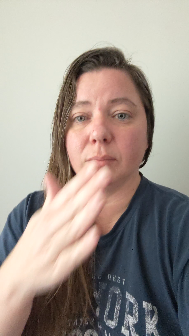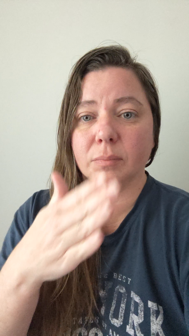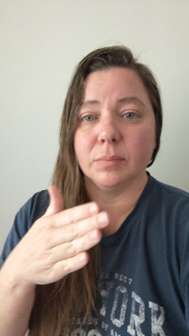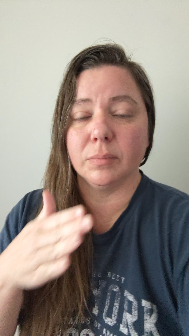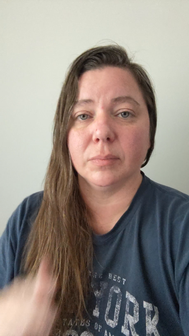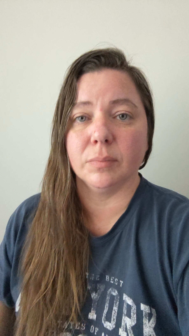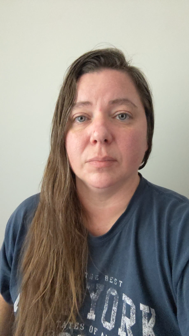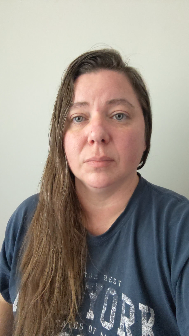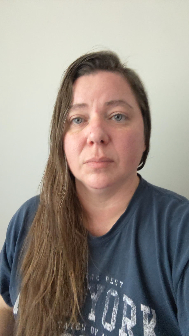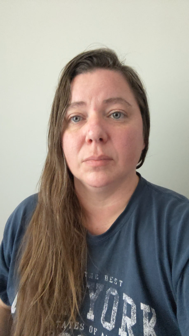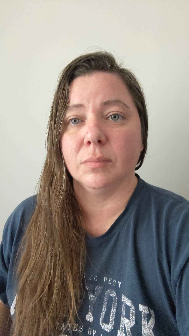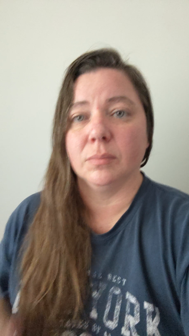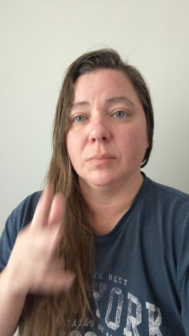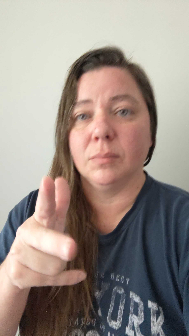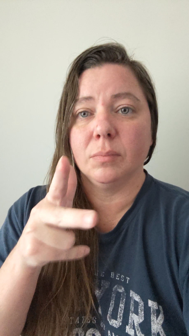garage